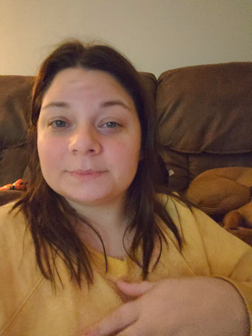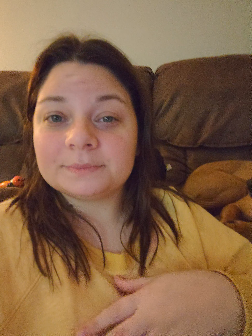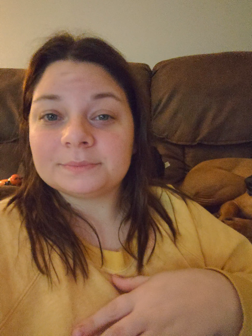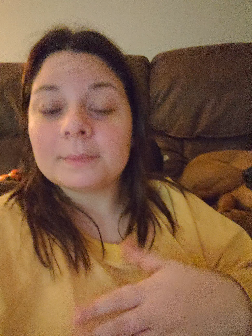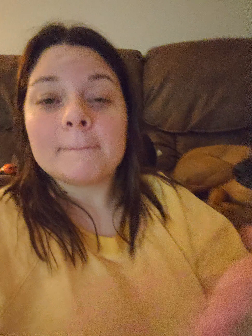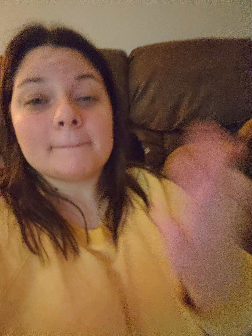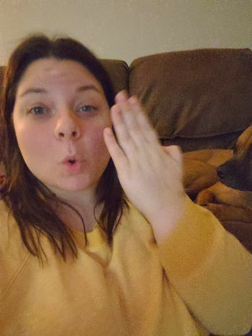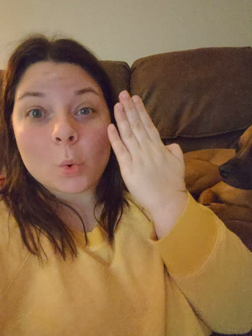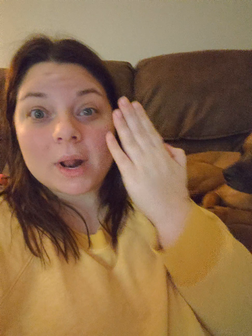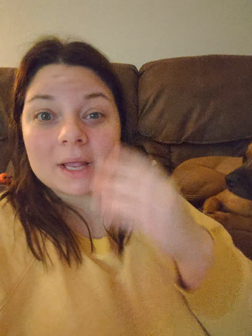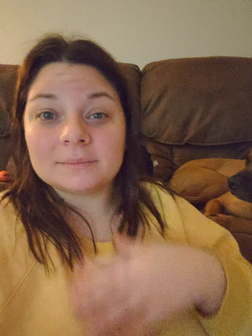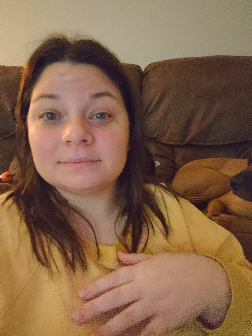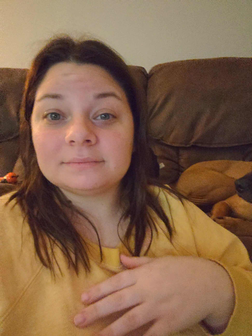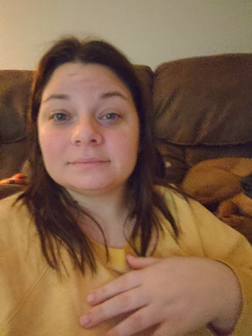morning